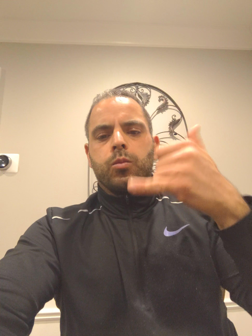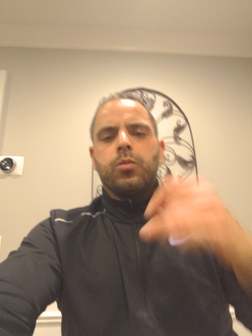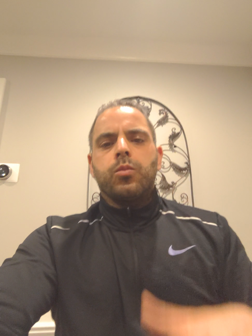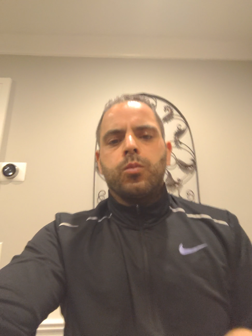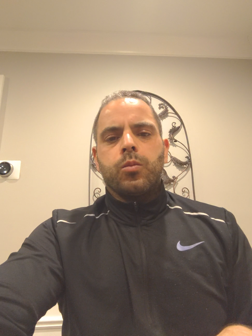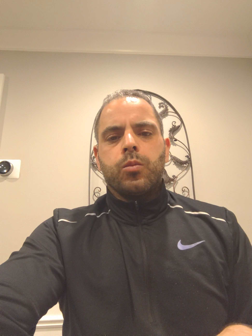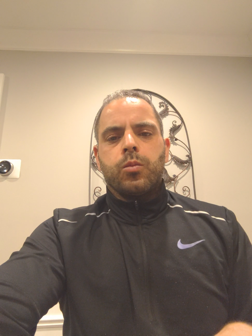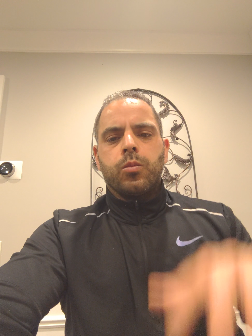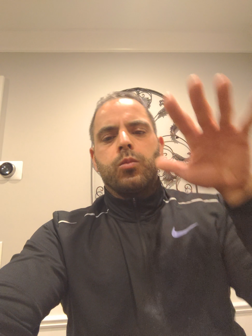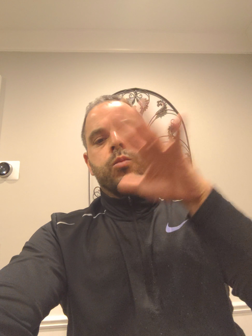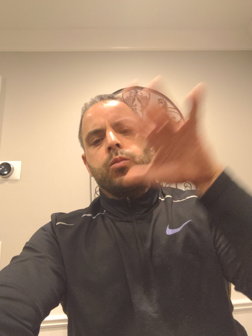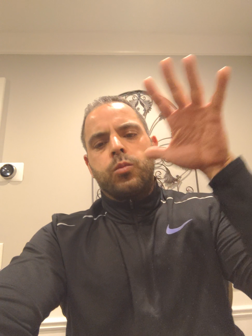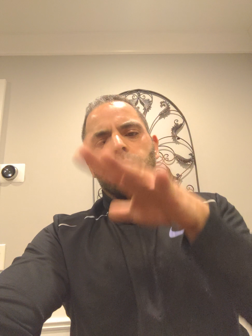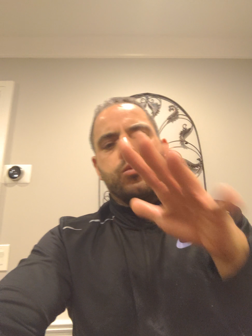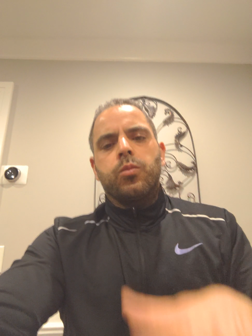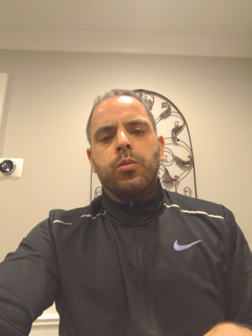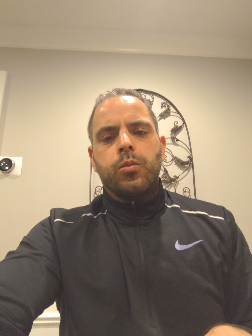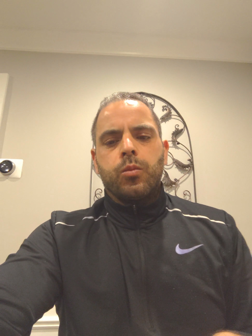alligator